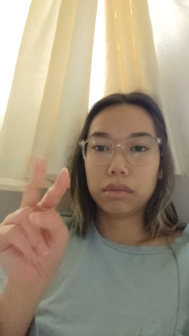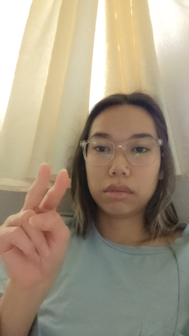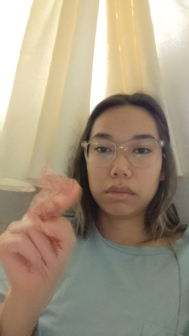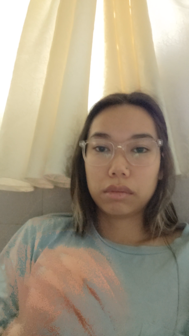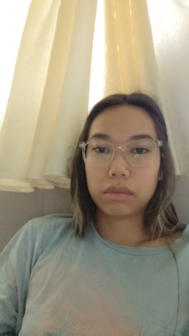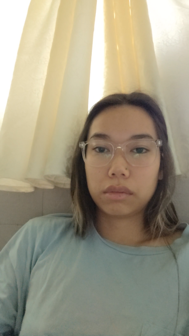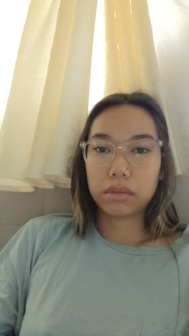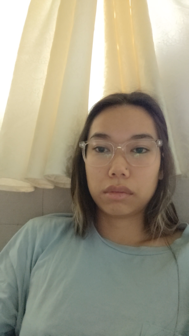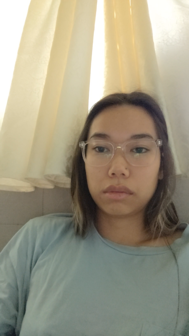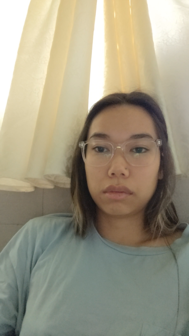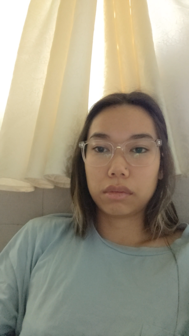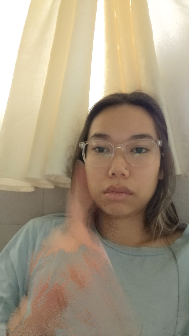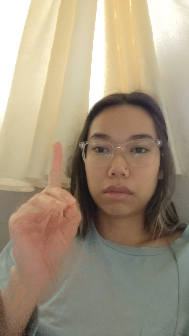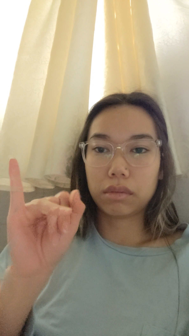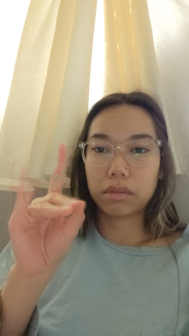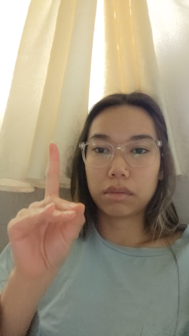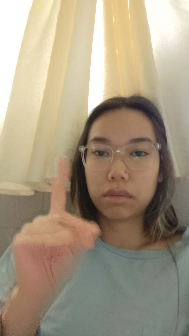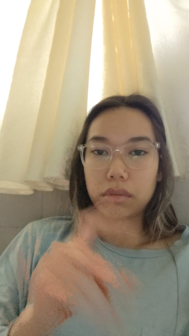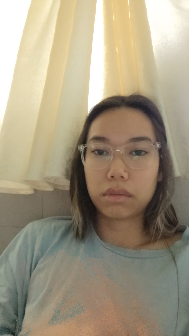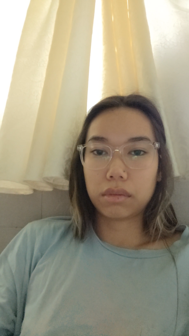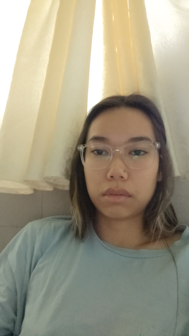did